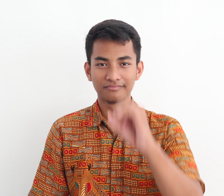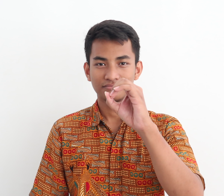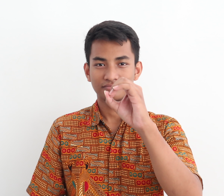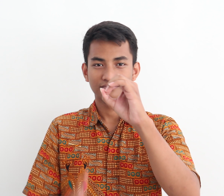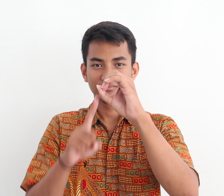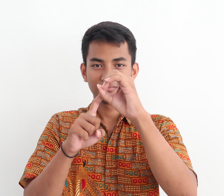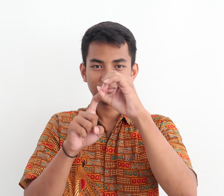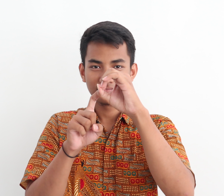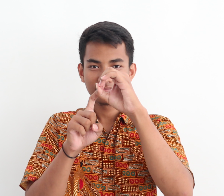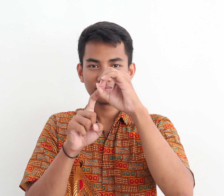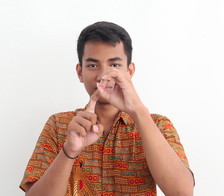Q